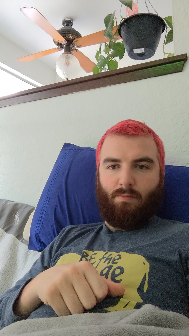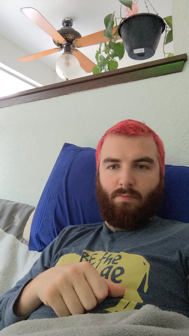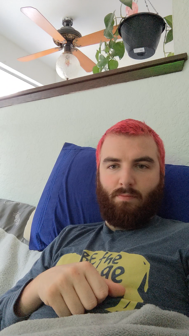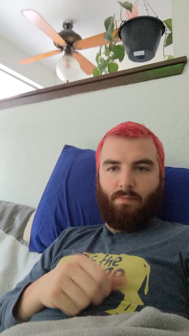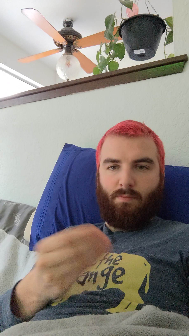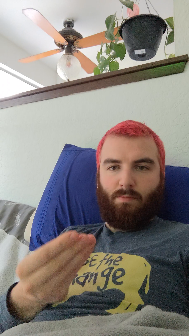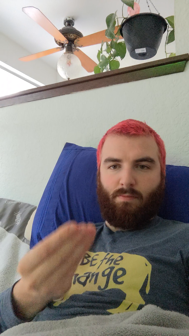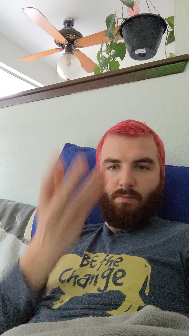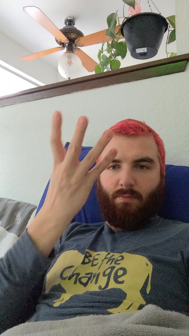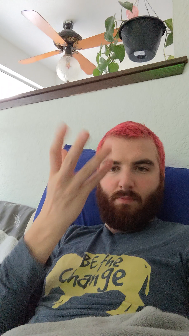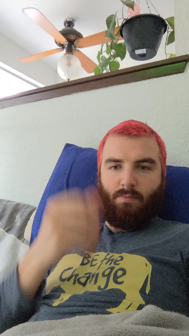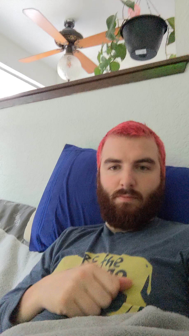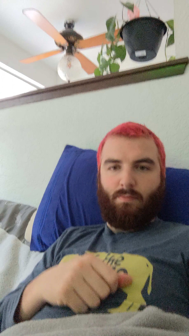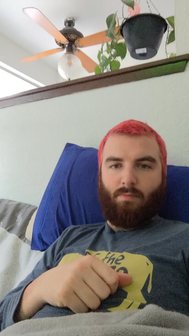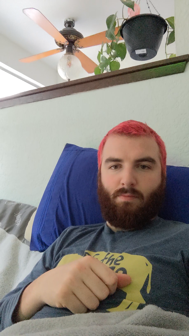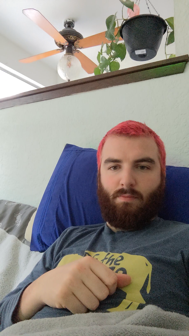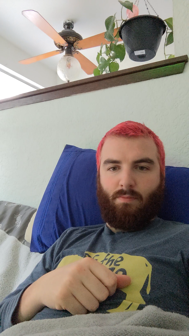plants